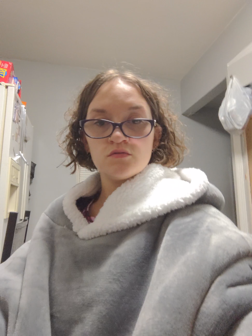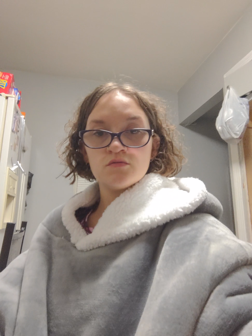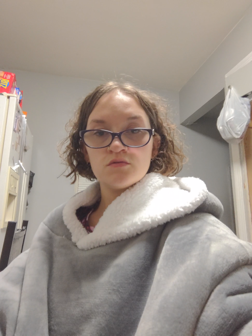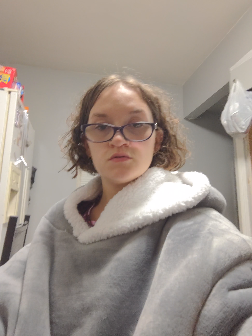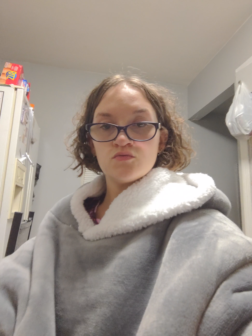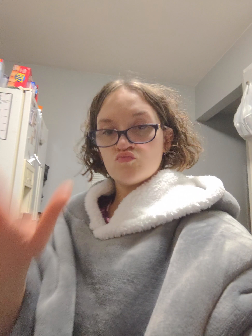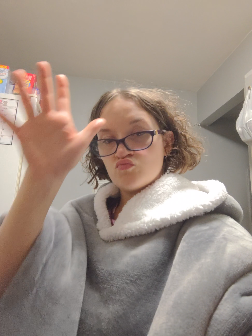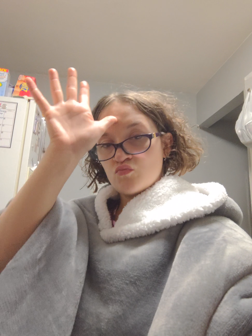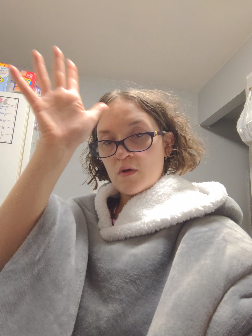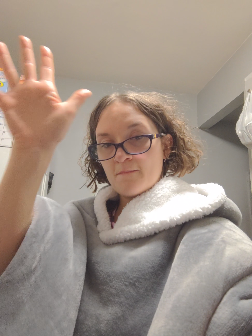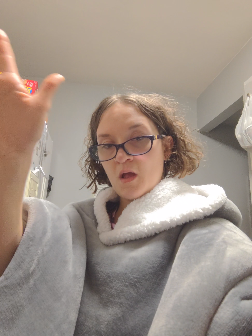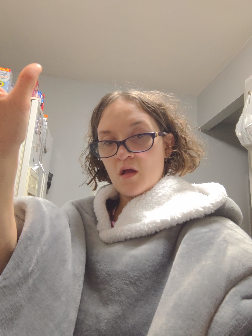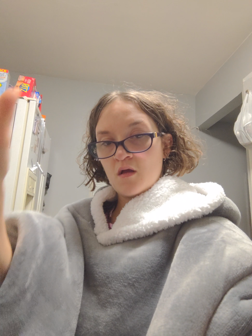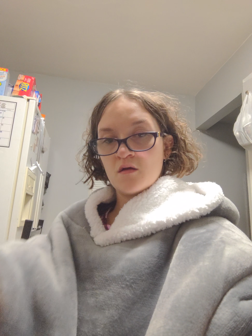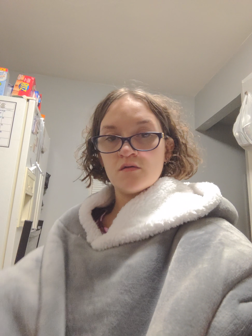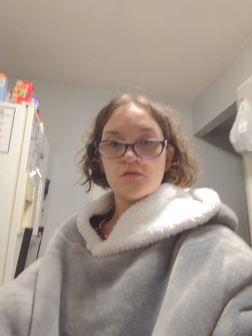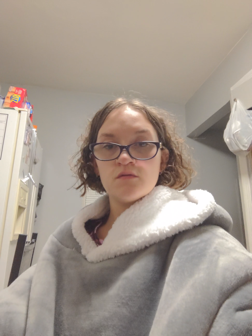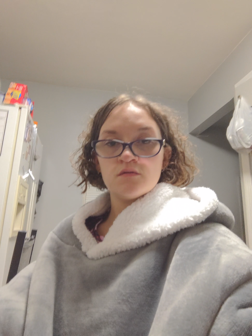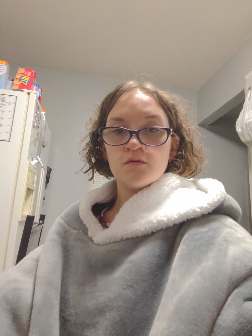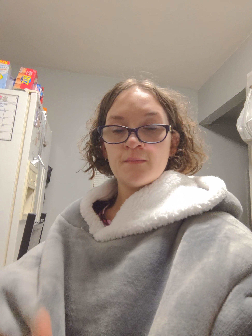grandpa